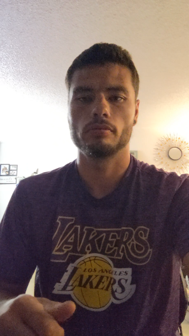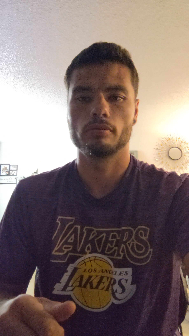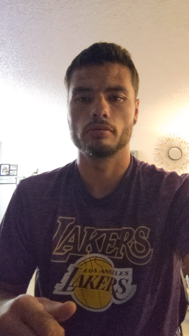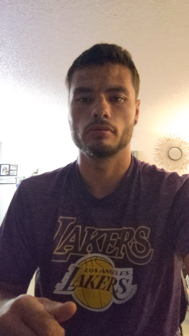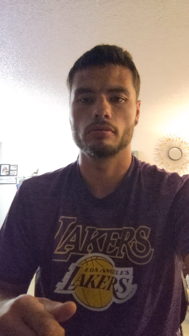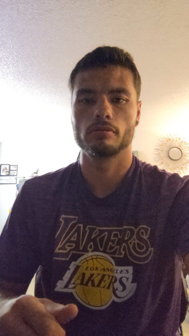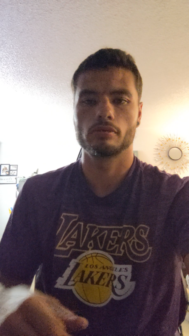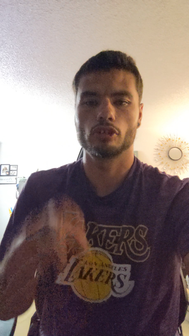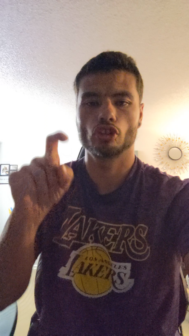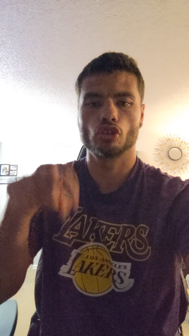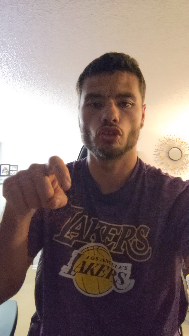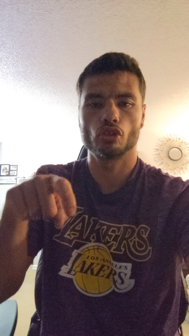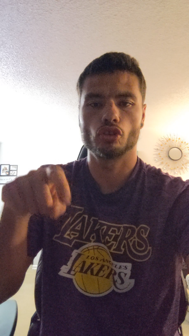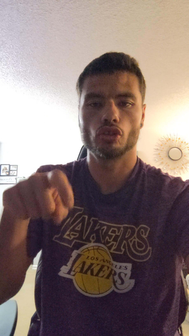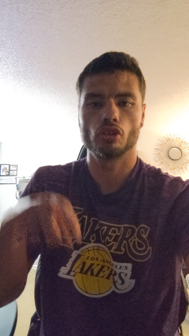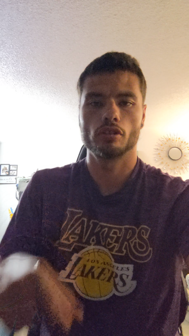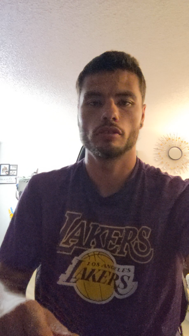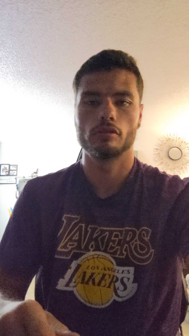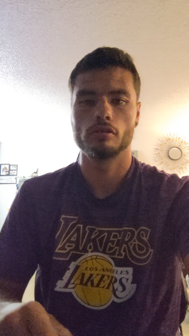should